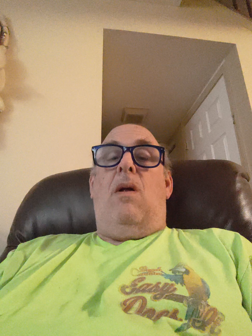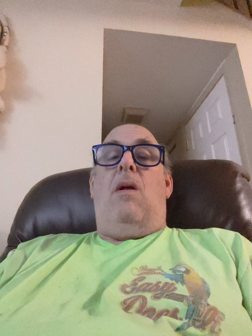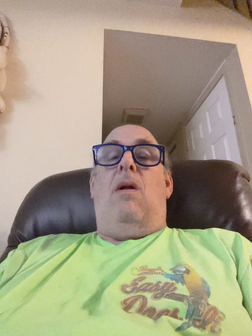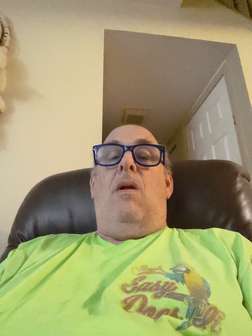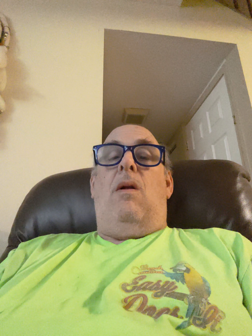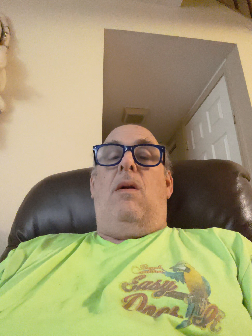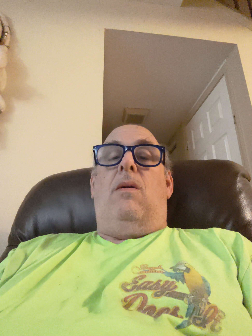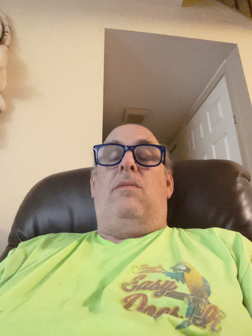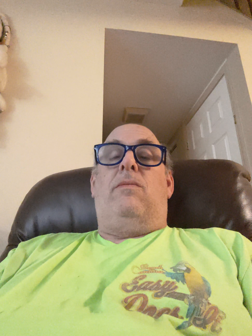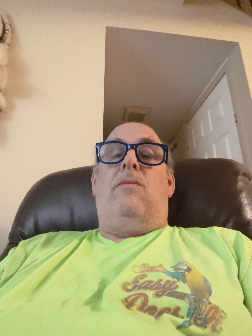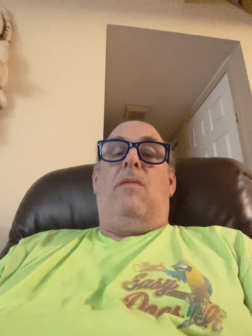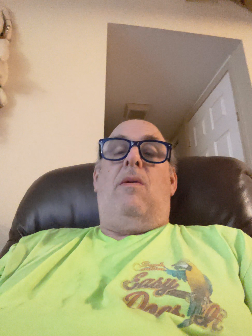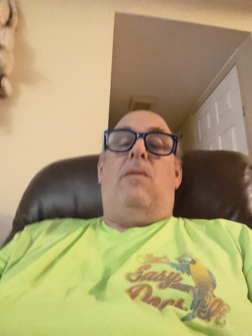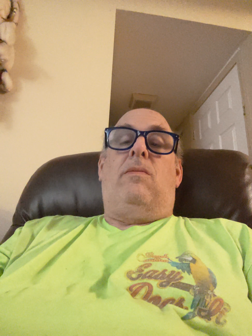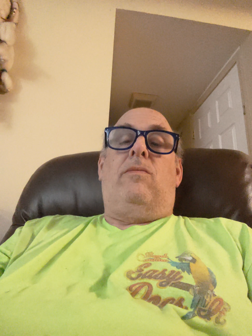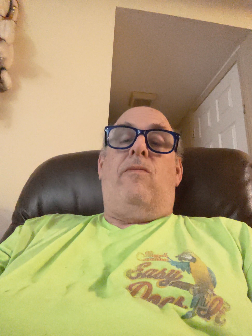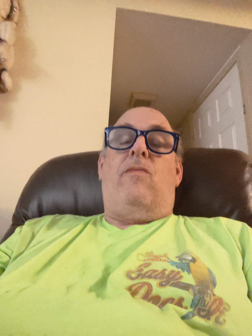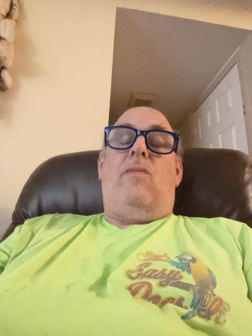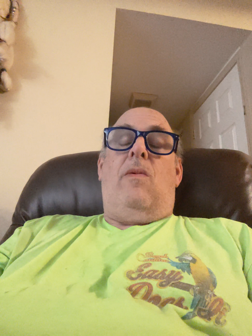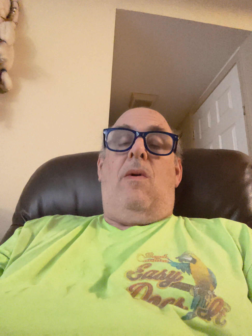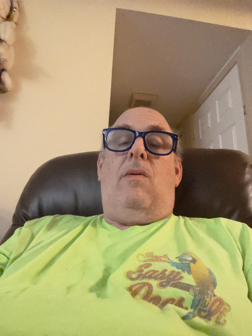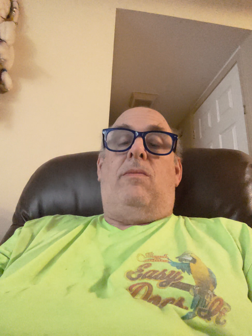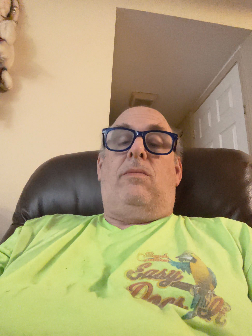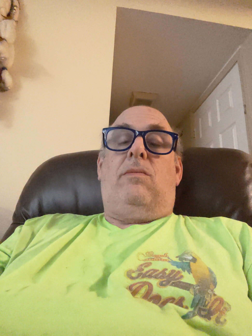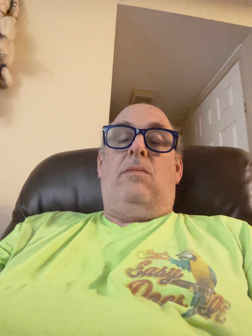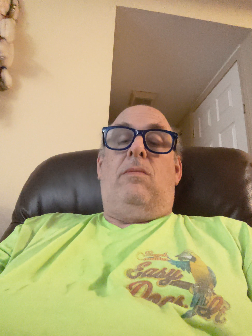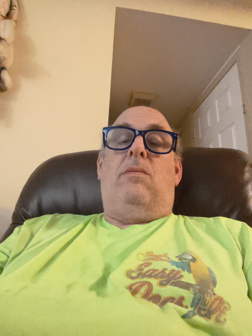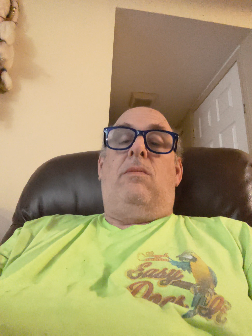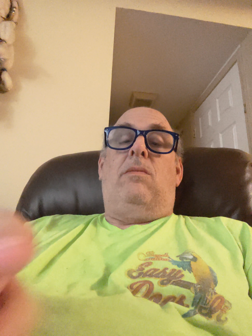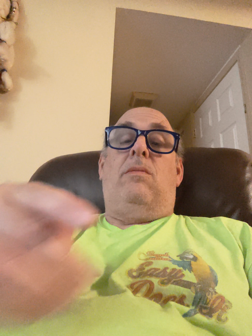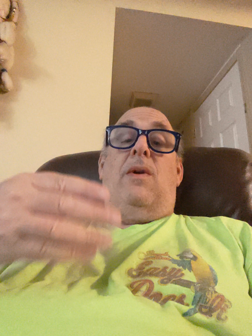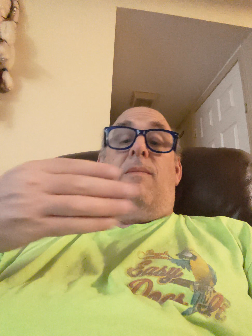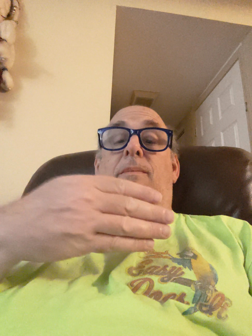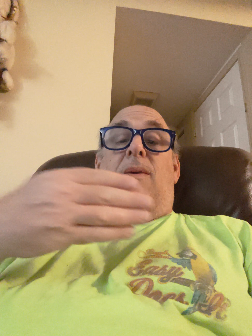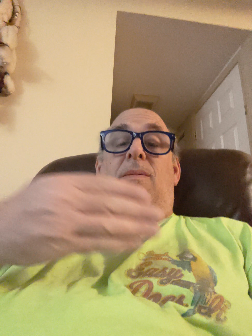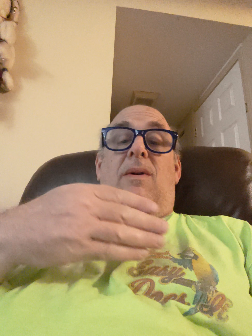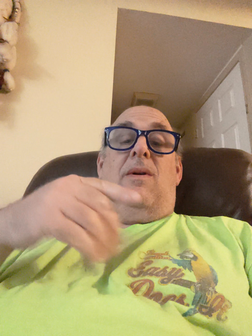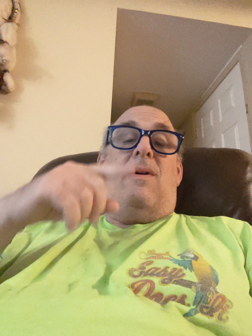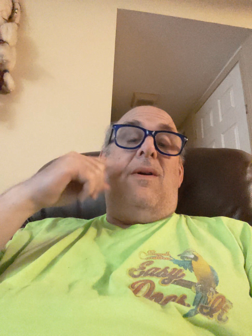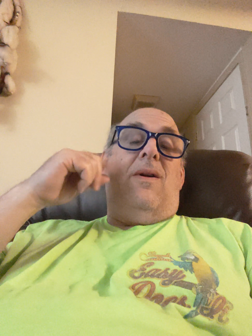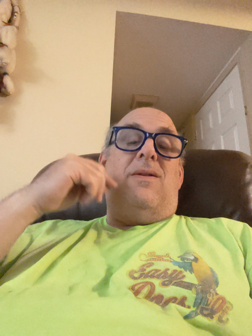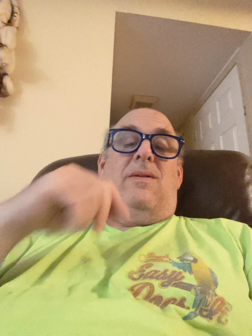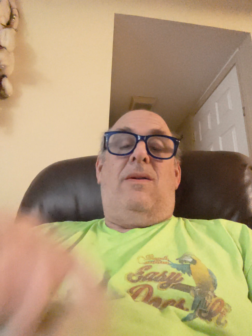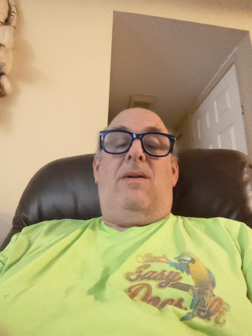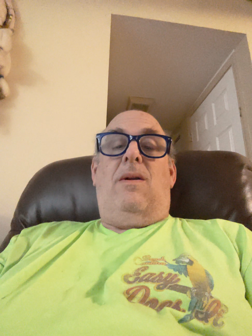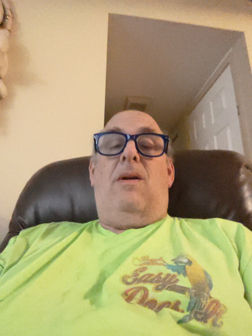kitty